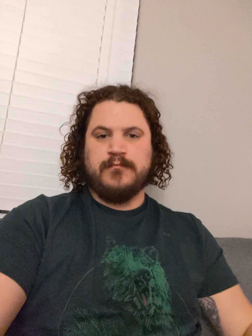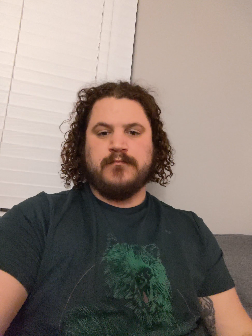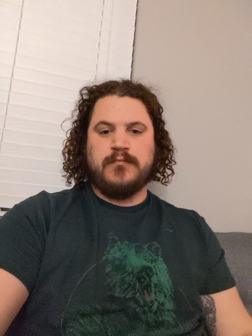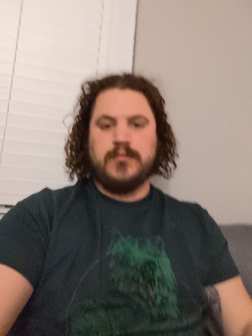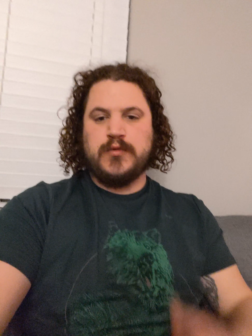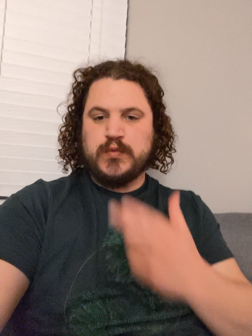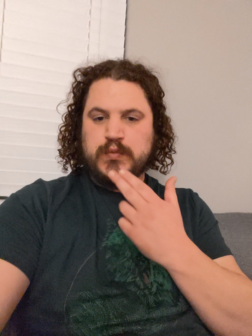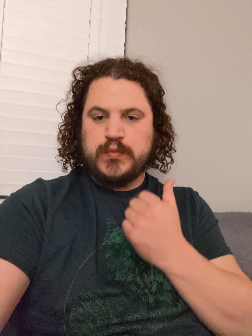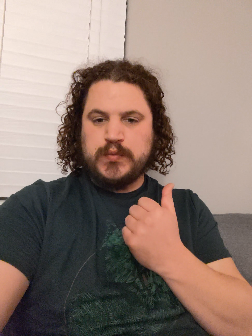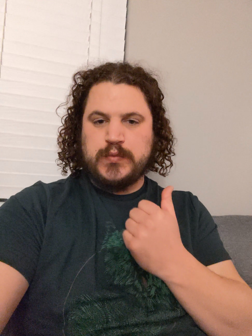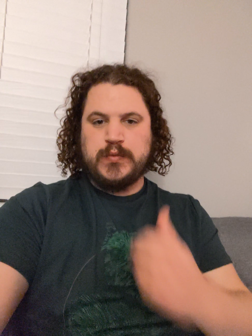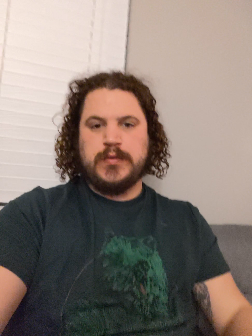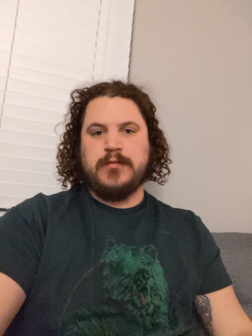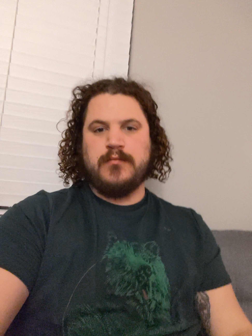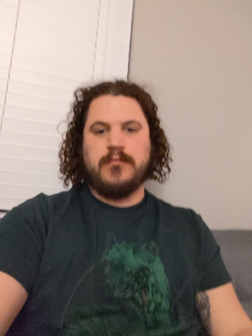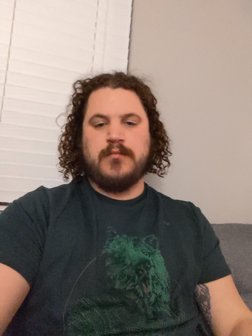cute